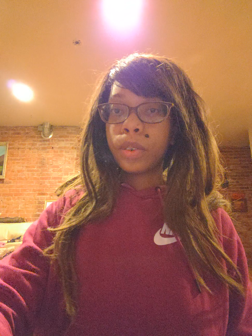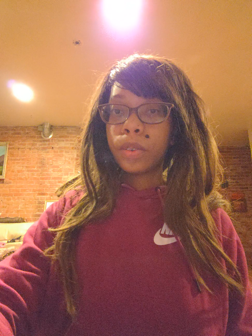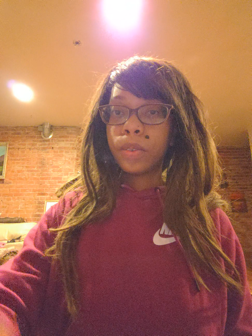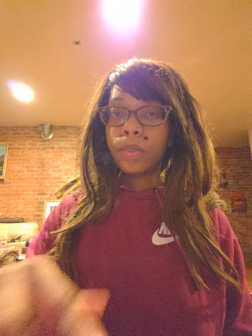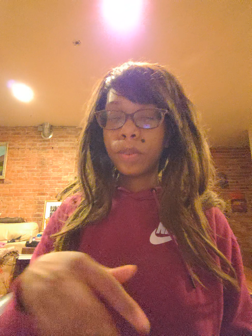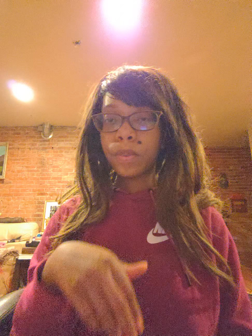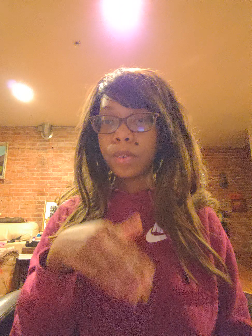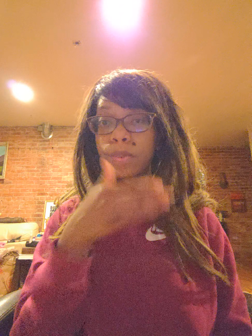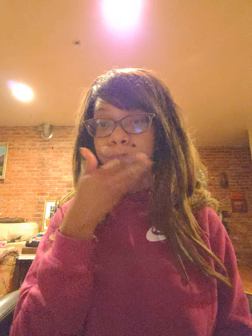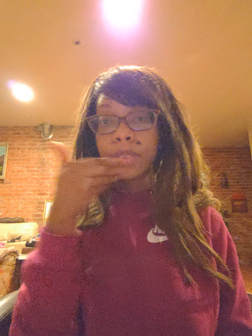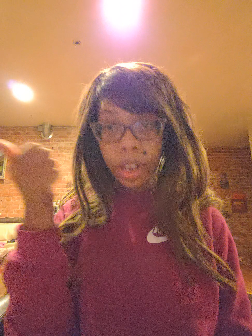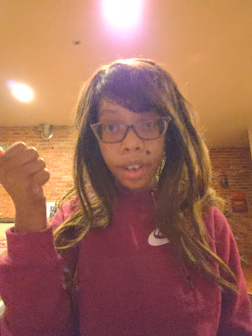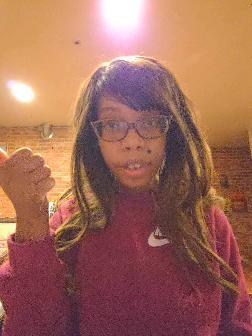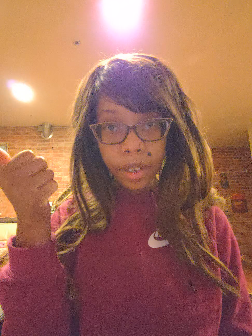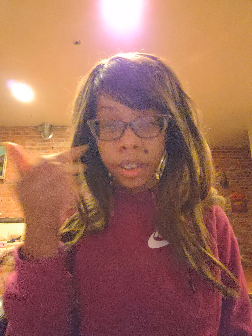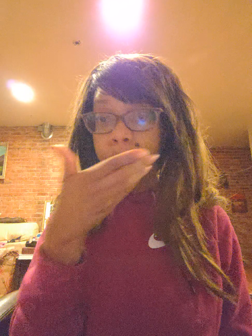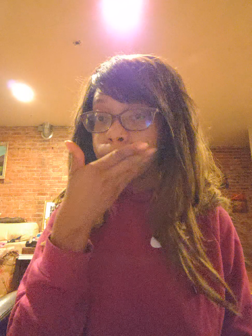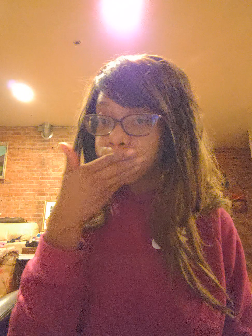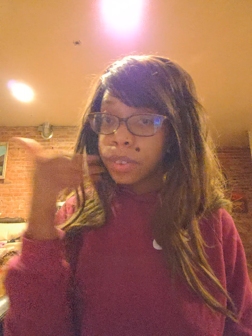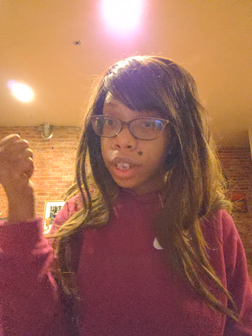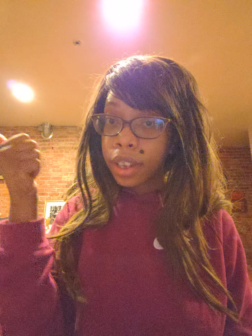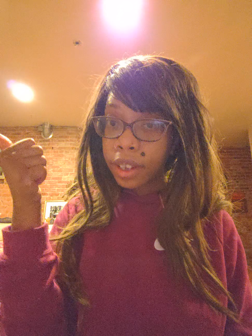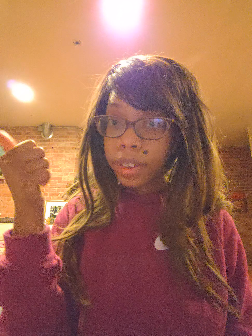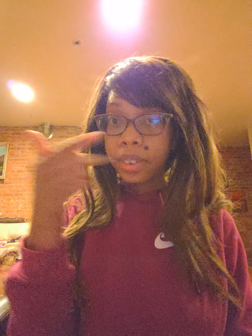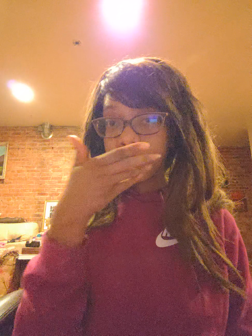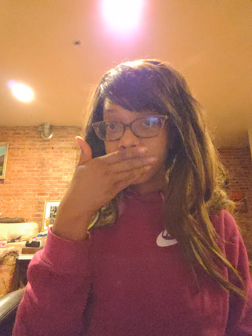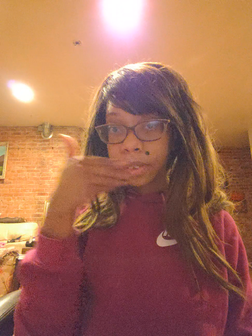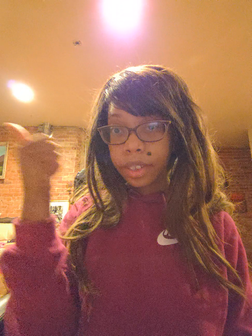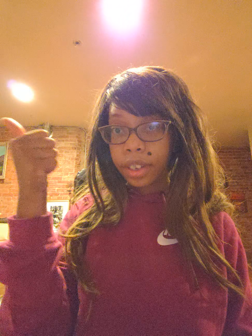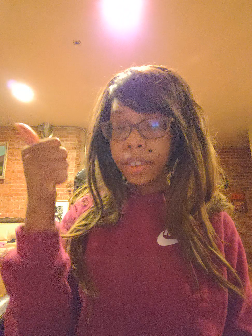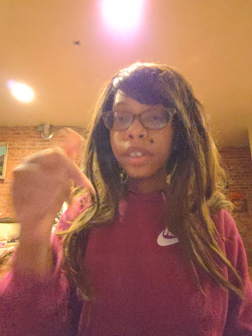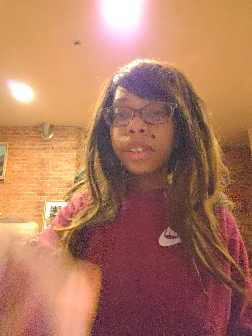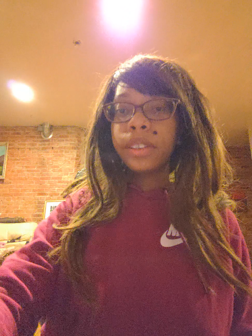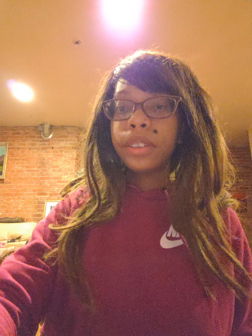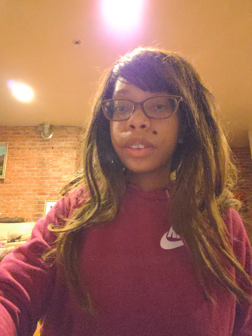better